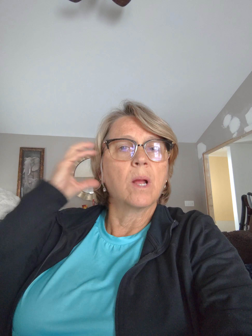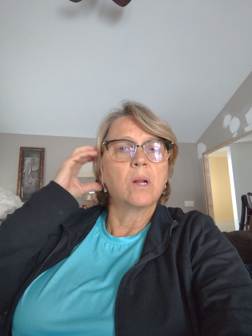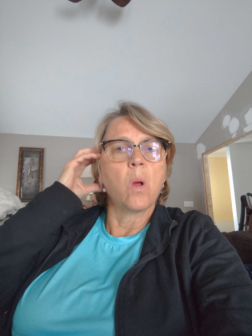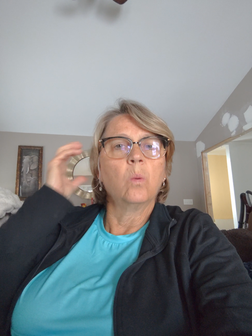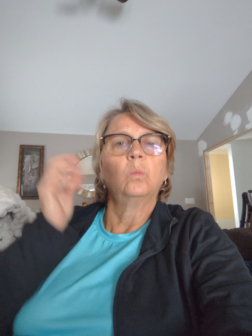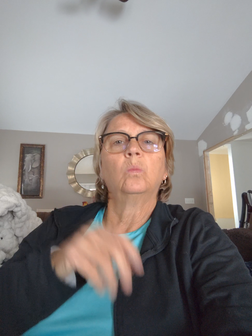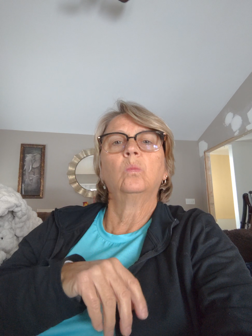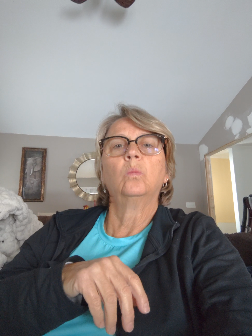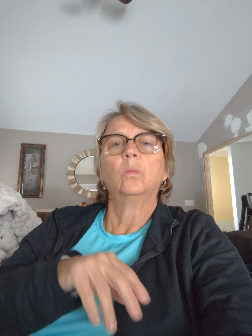radio